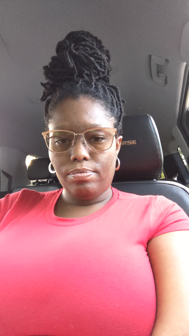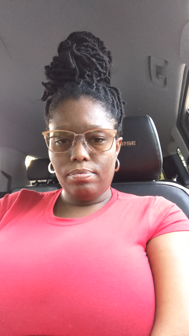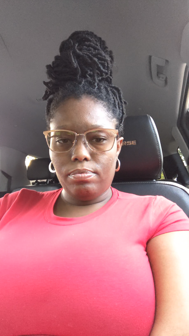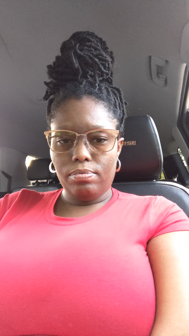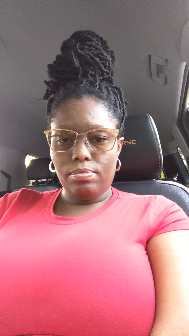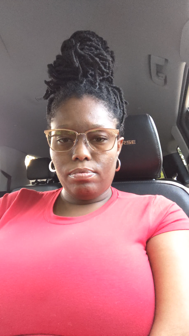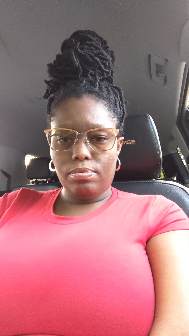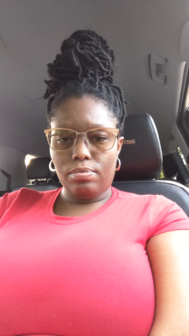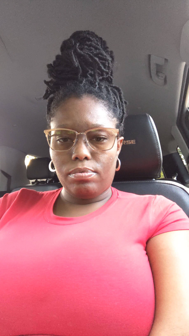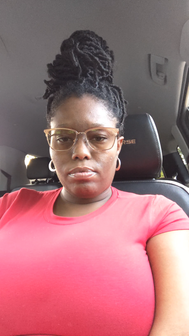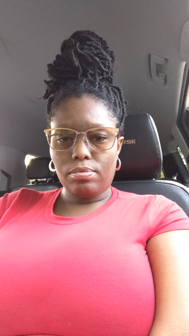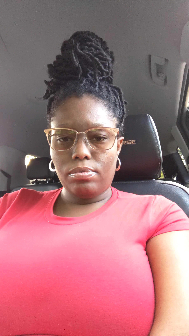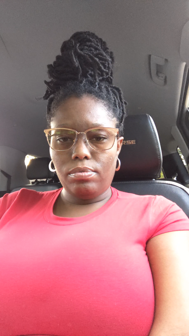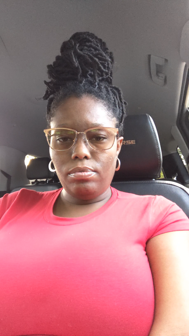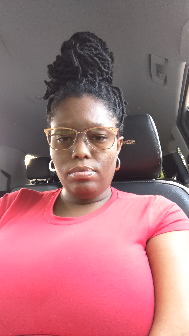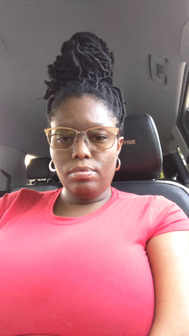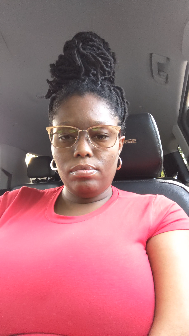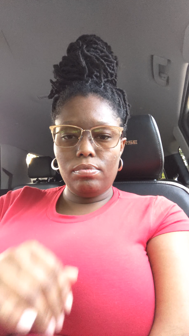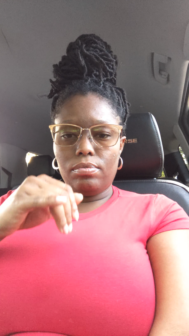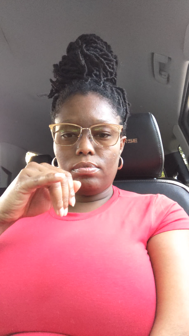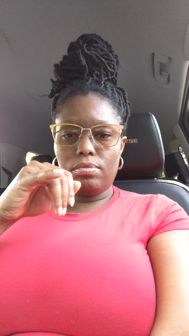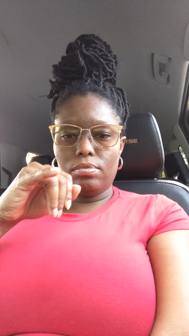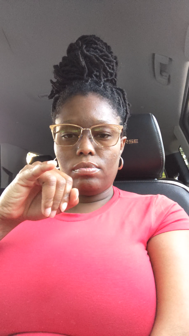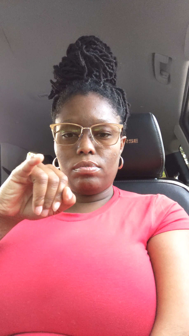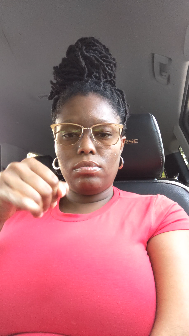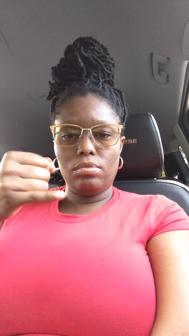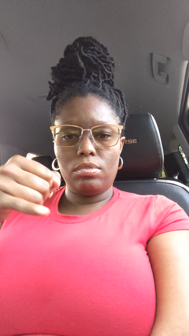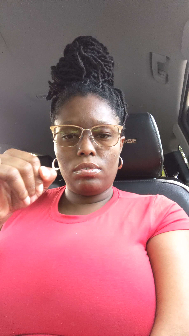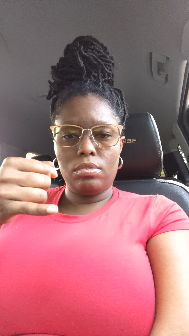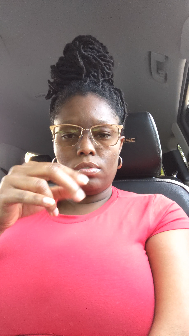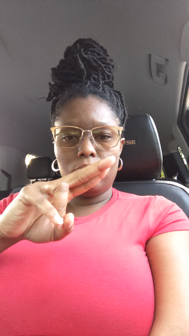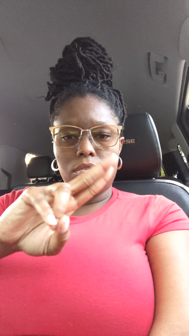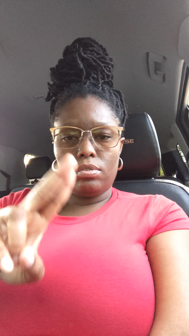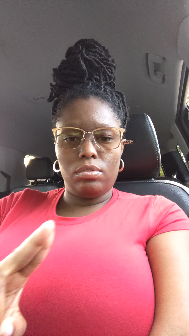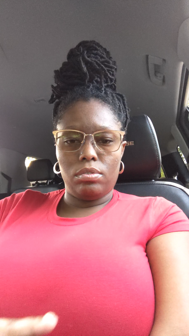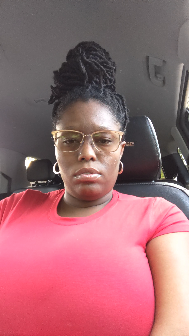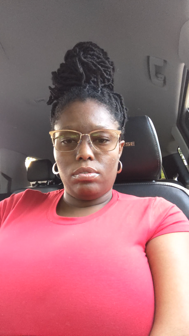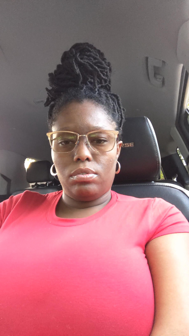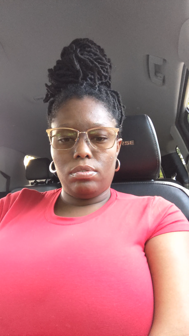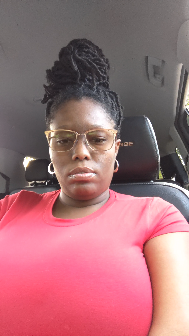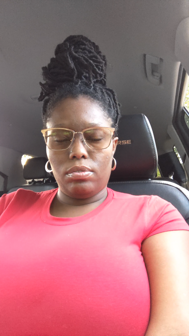jelly